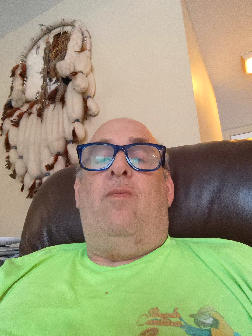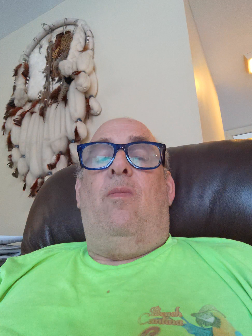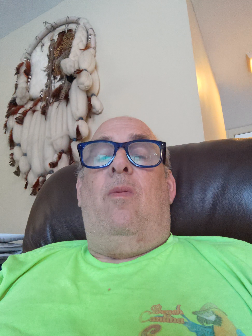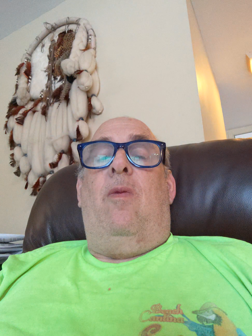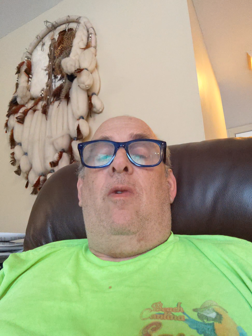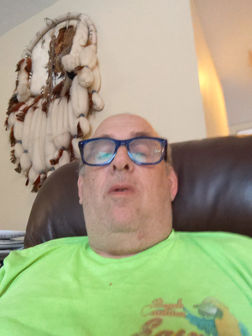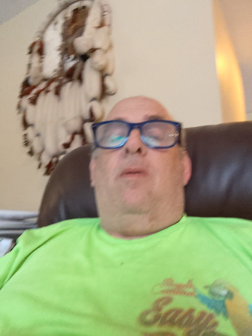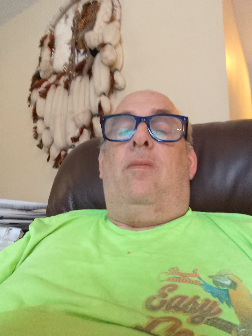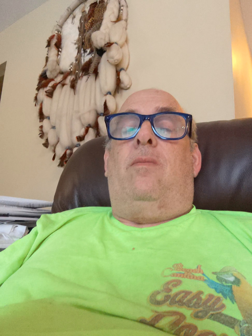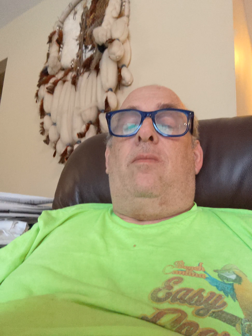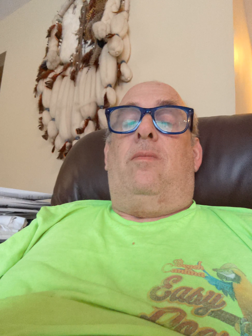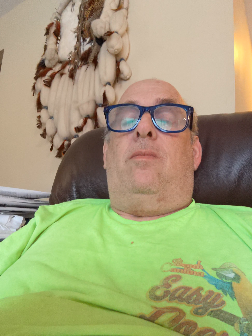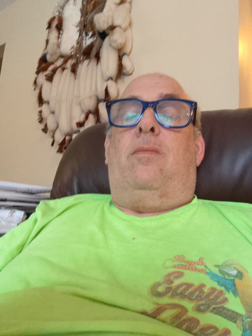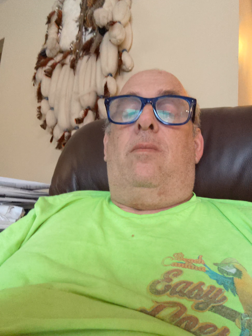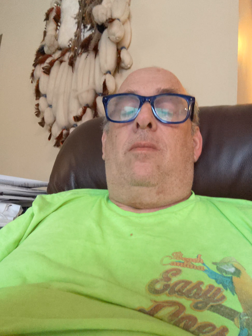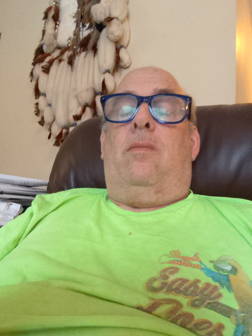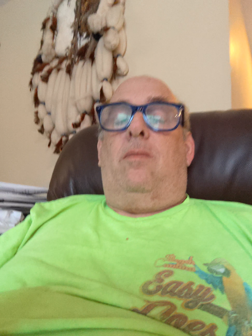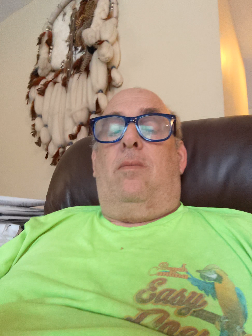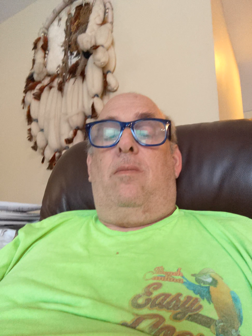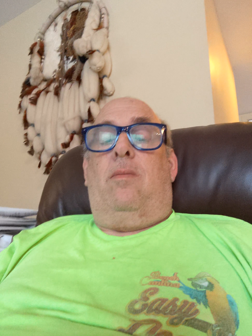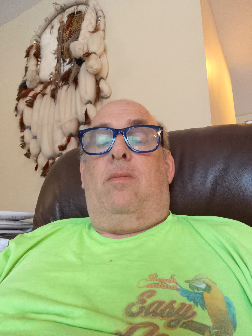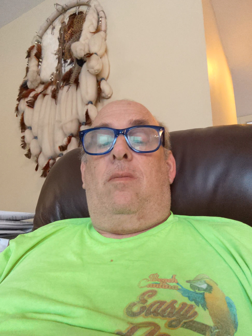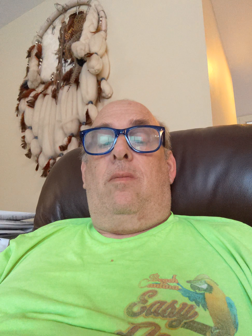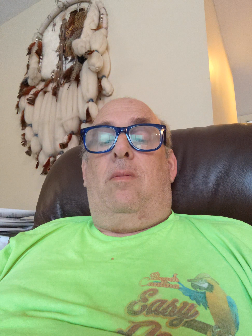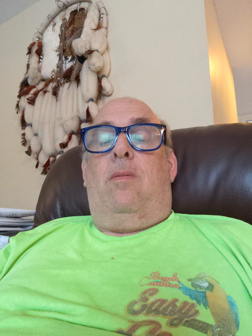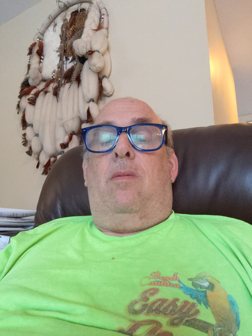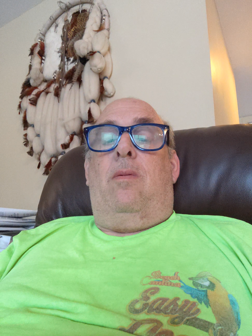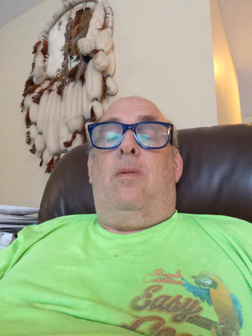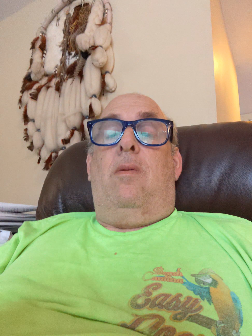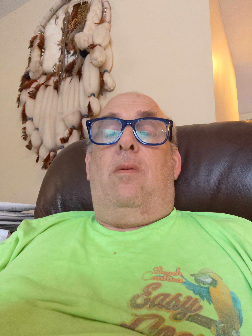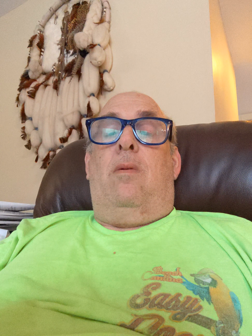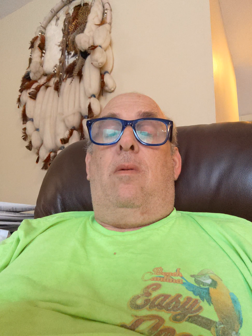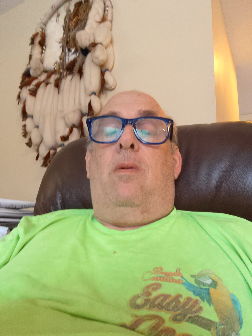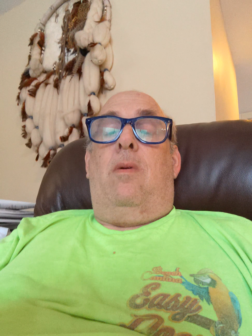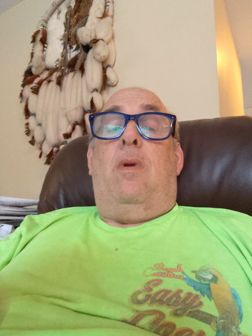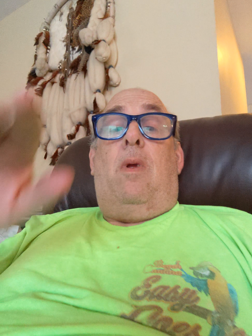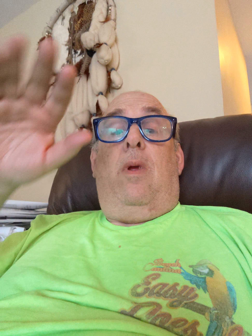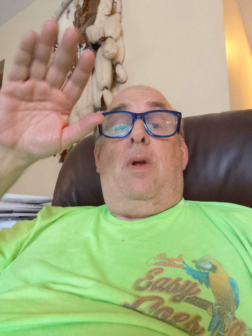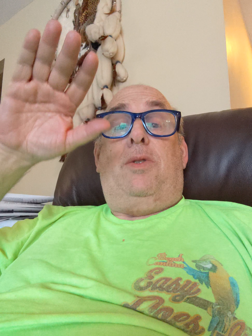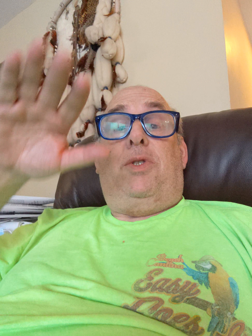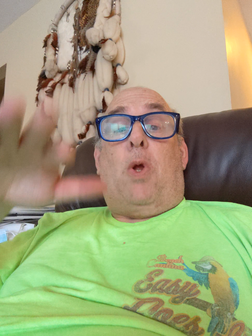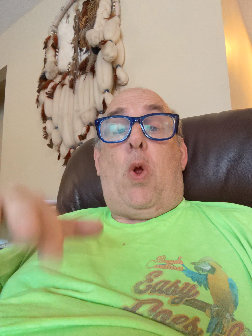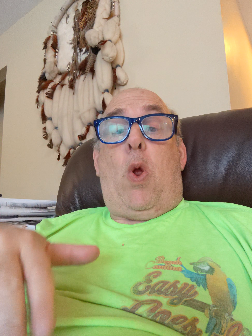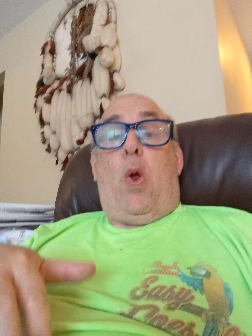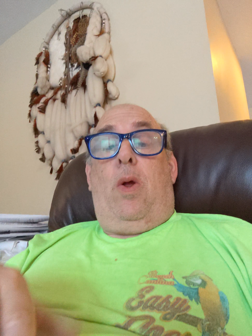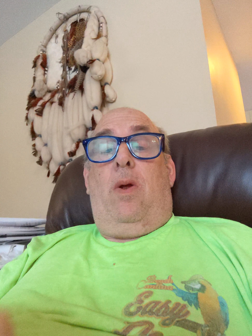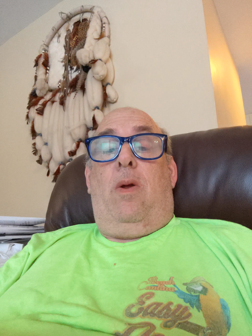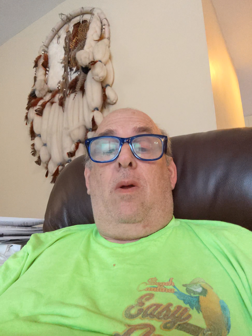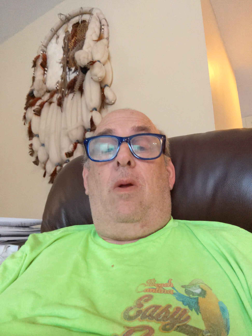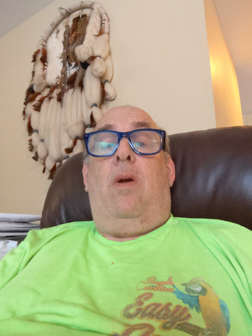snow